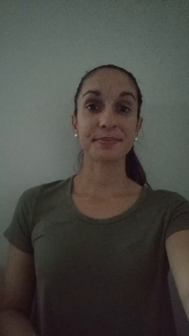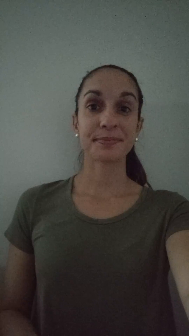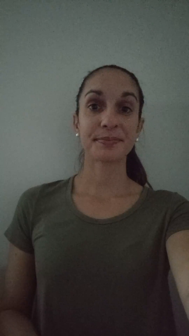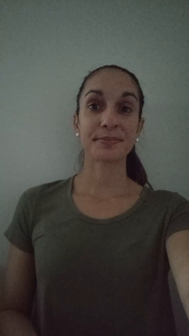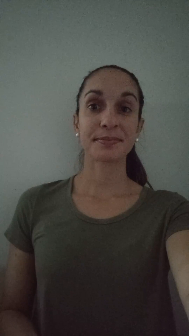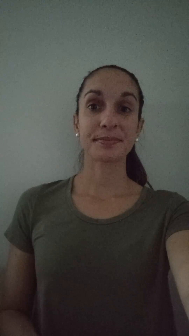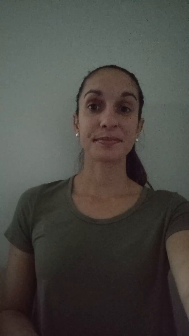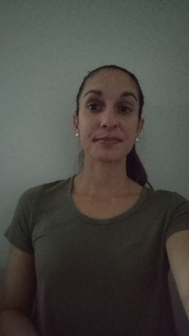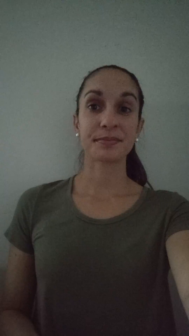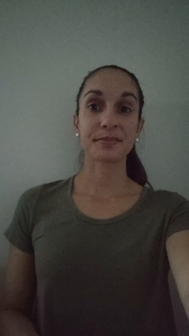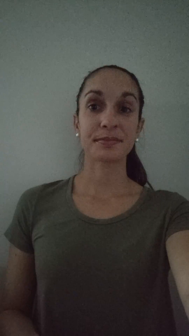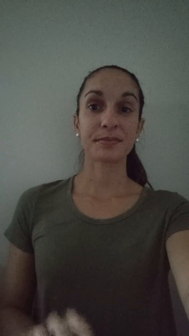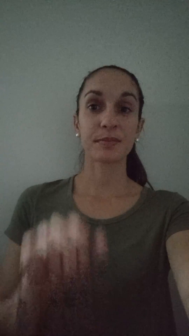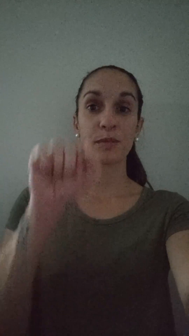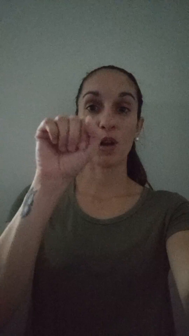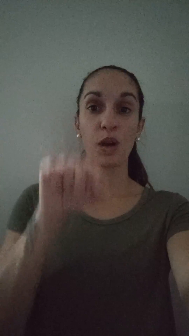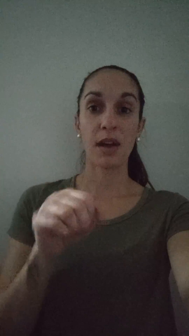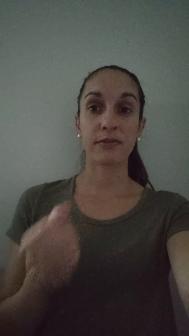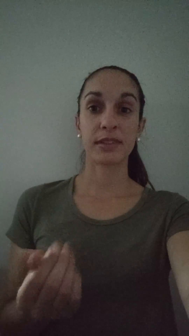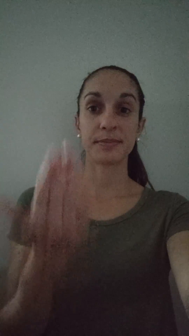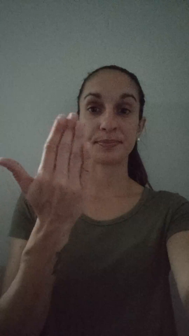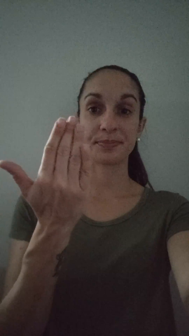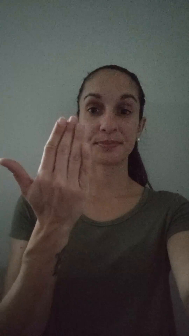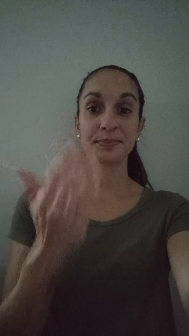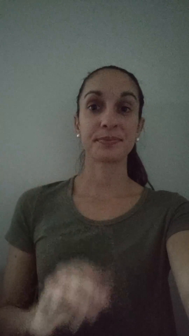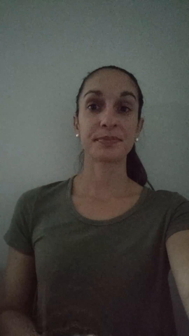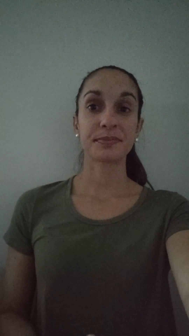gloves